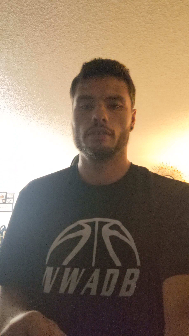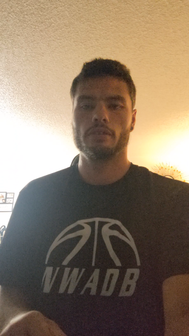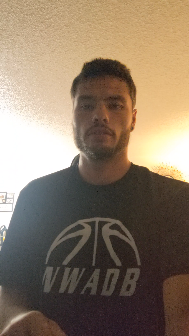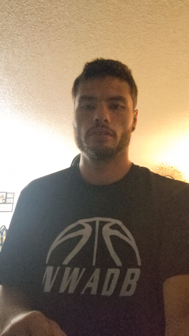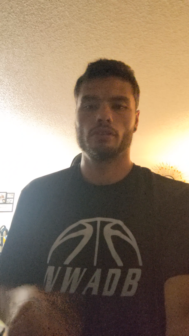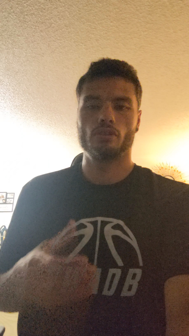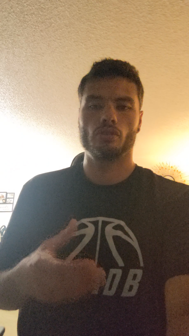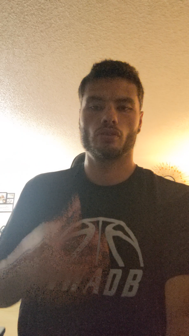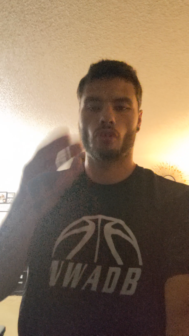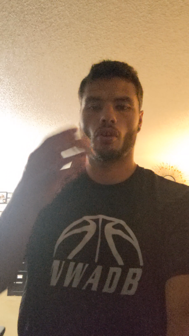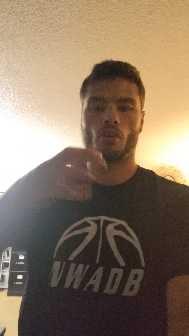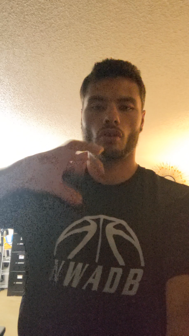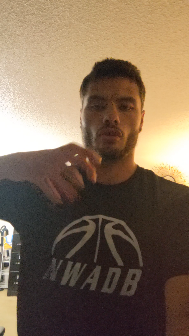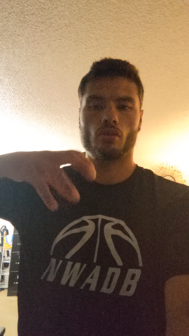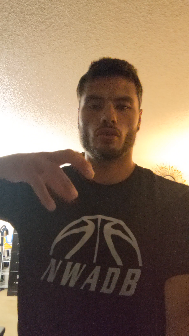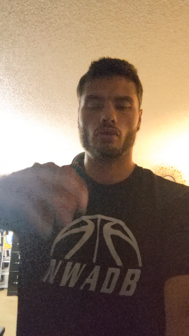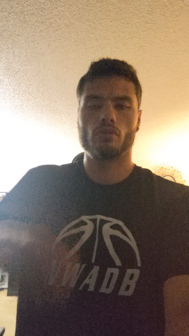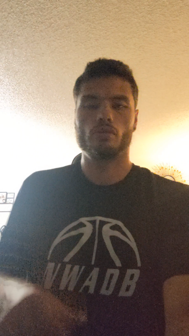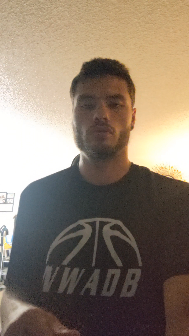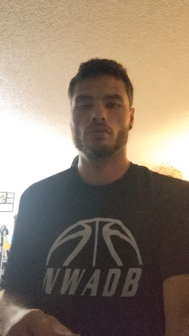jar